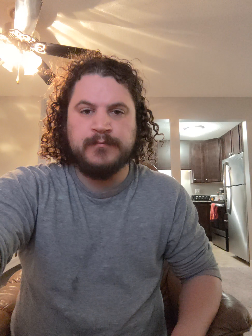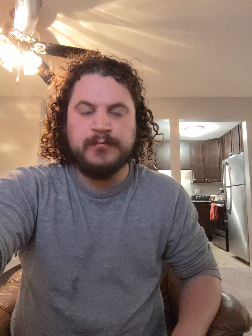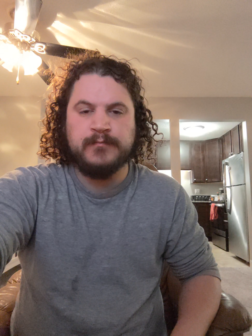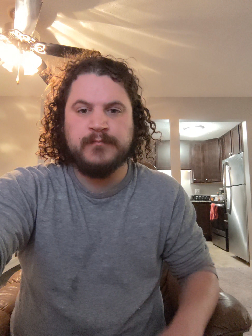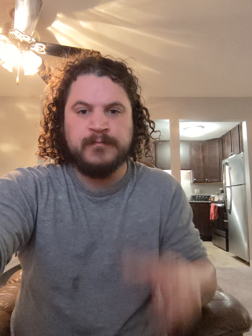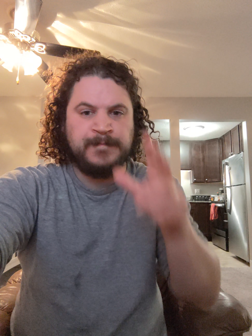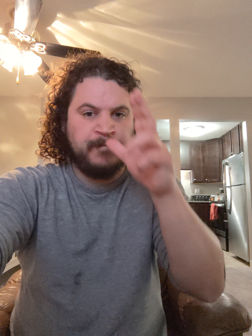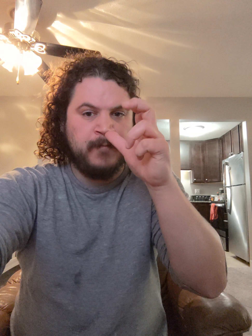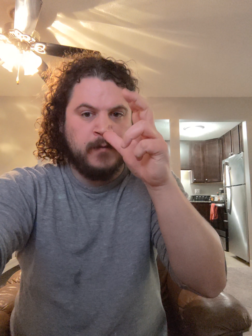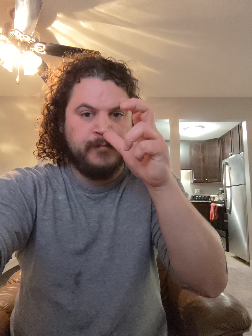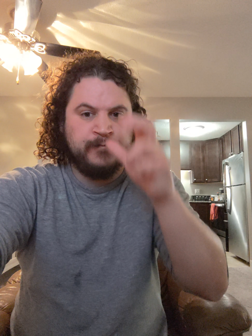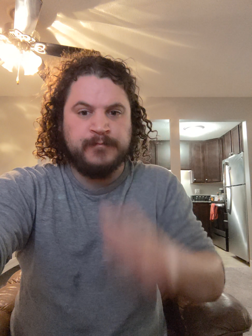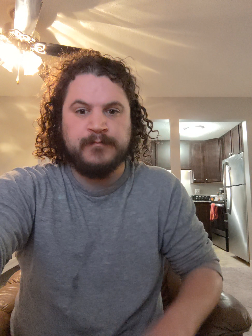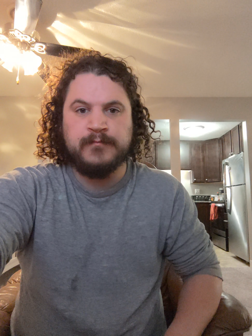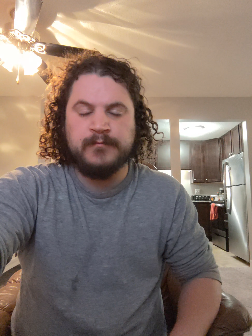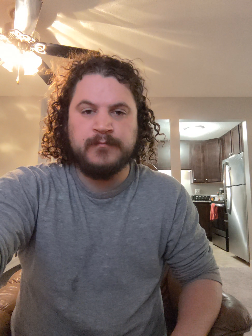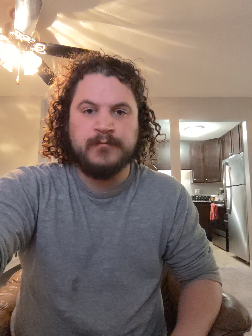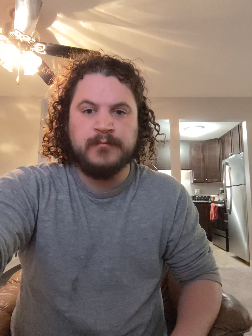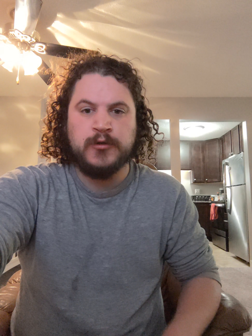bug